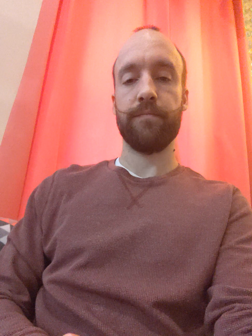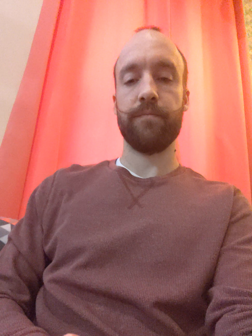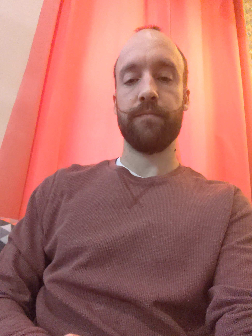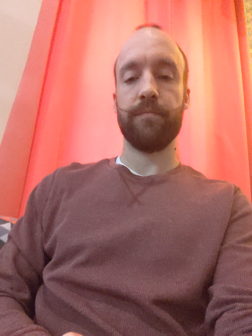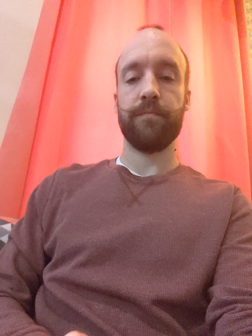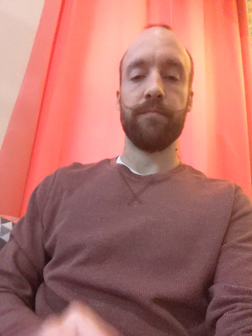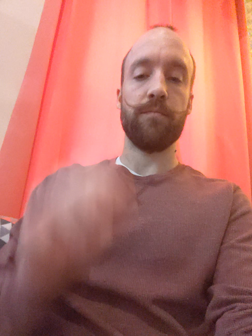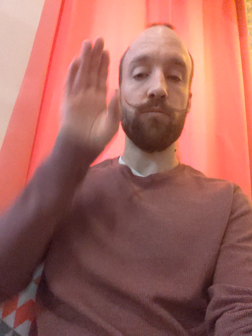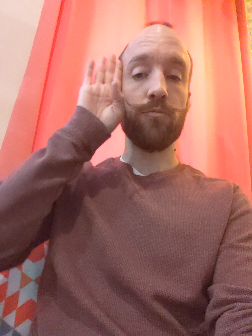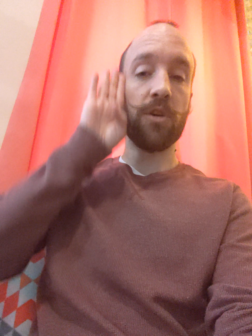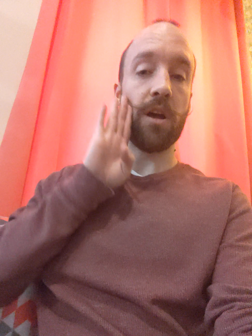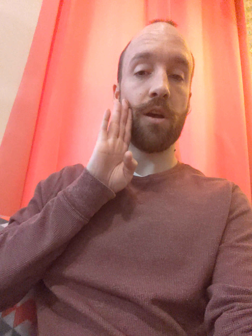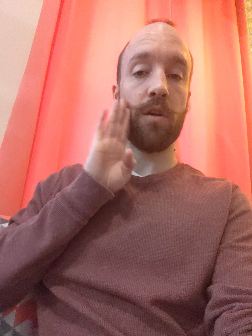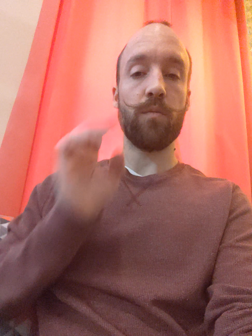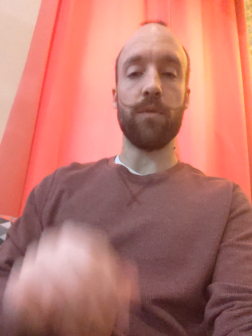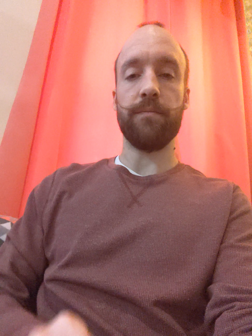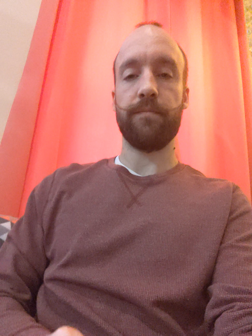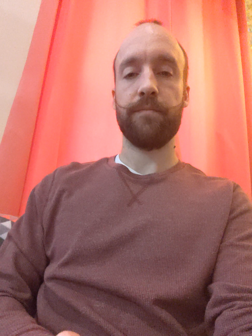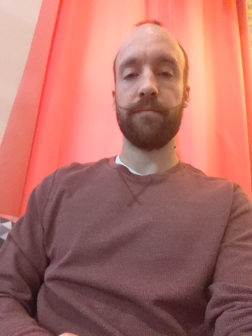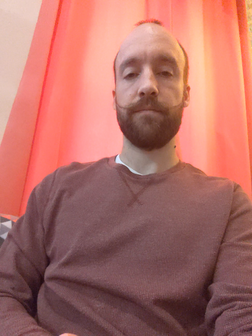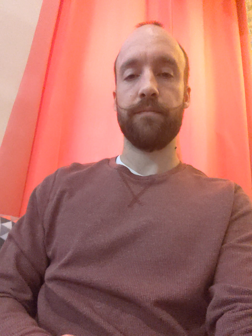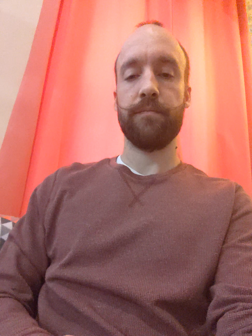brown